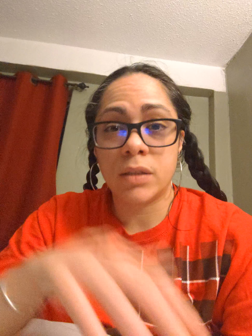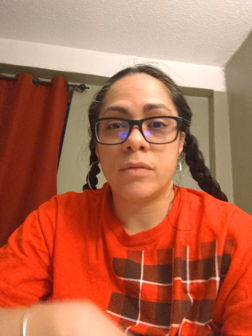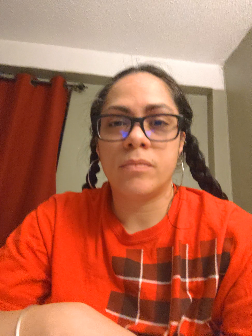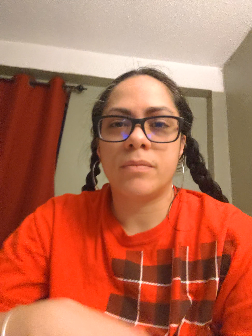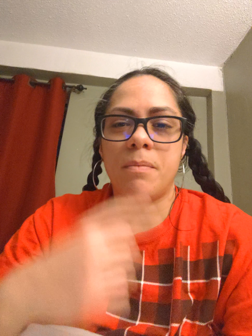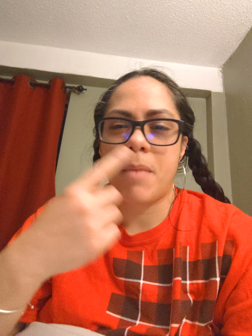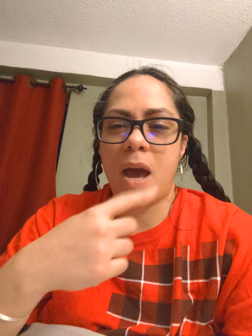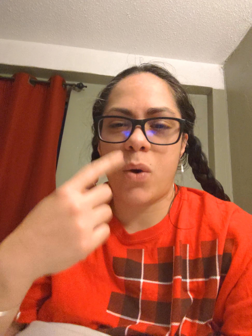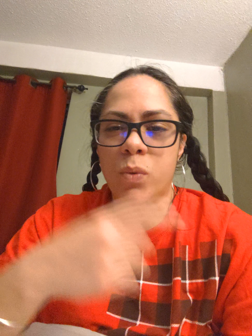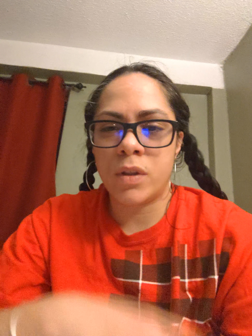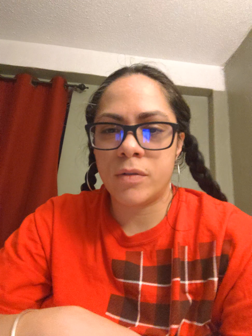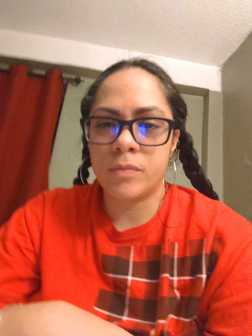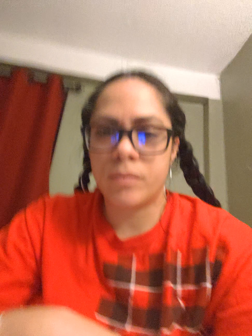mouth